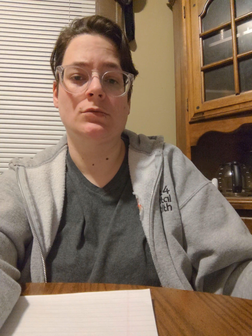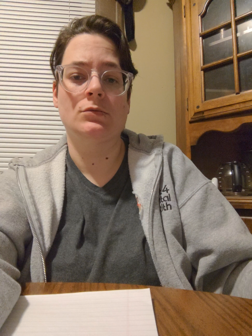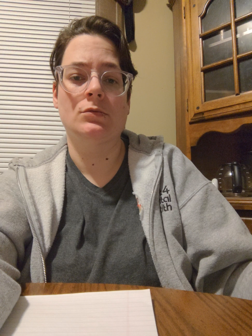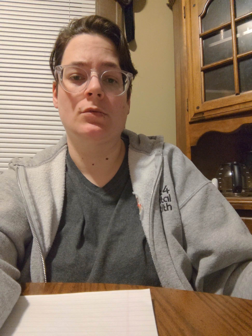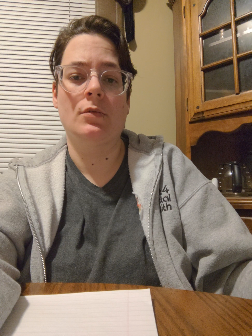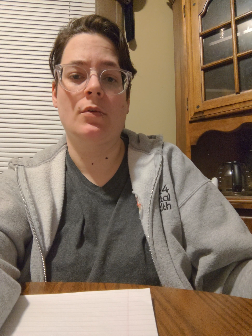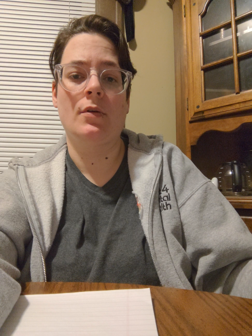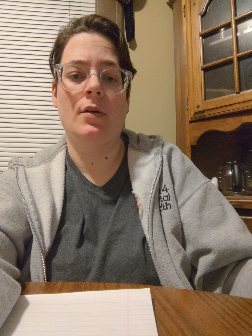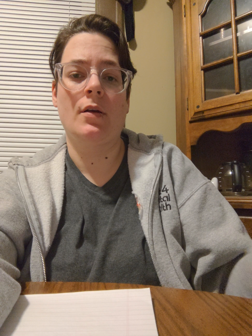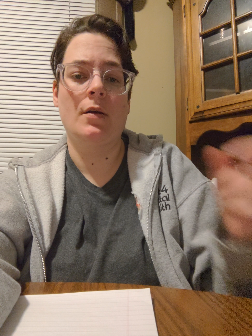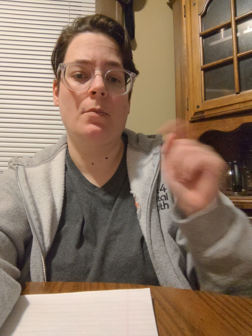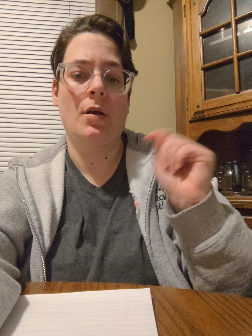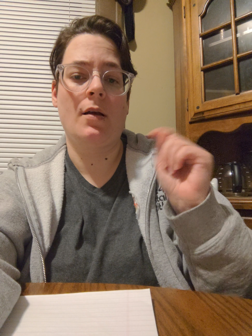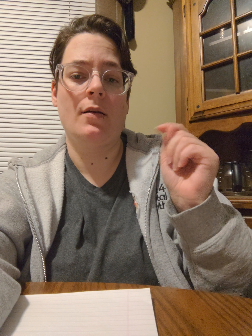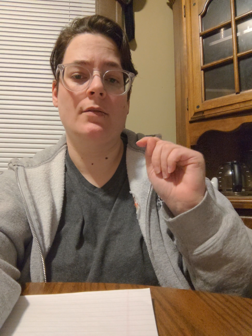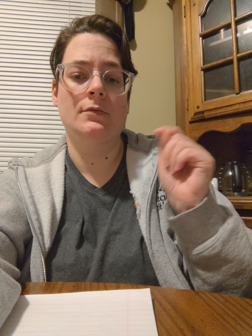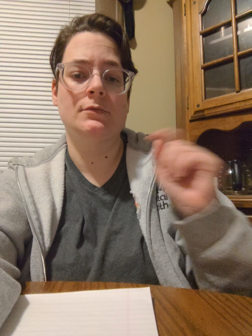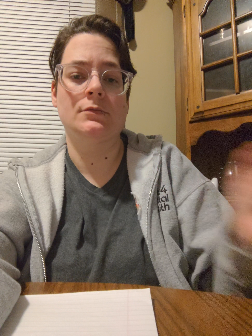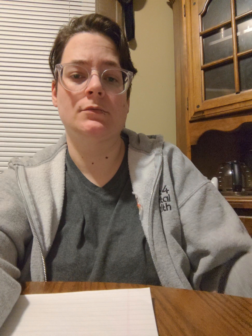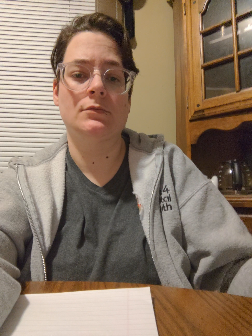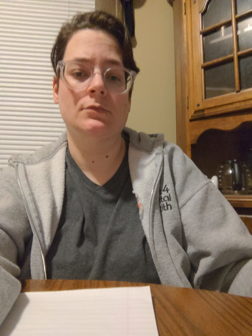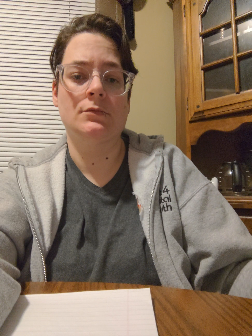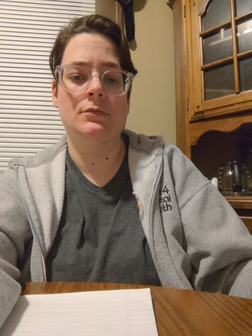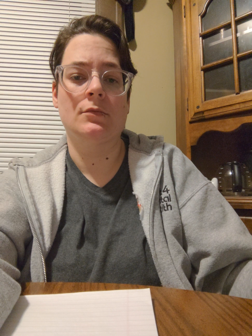potty